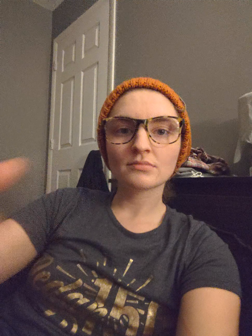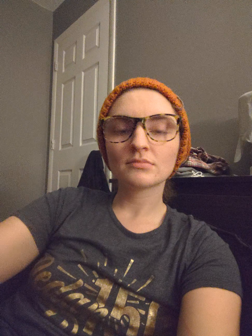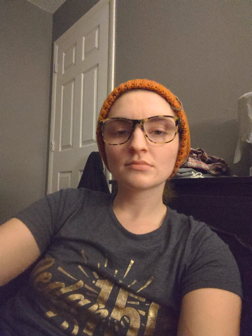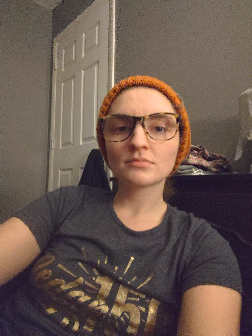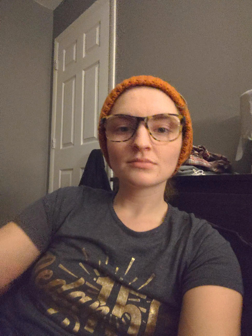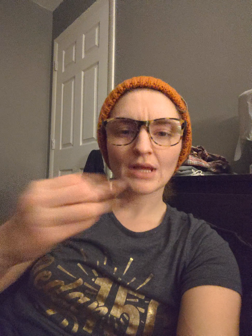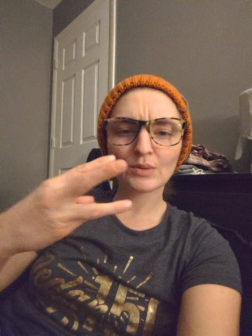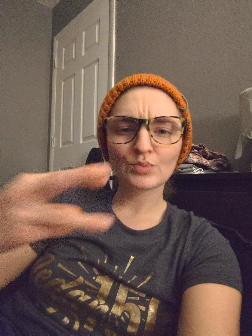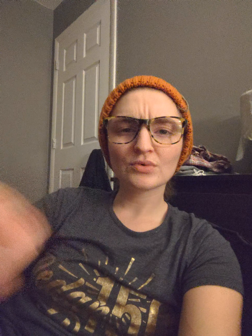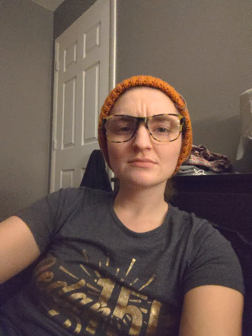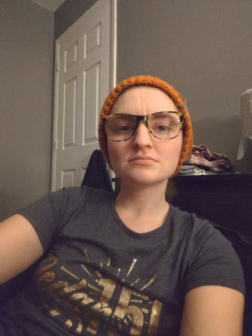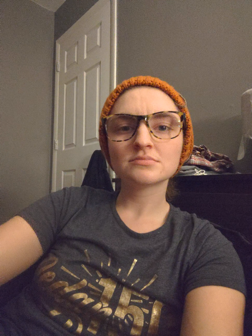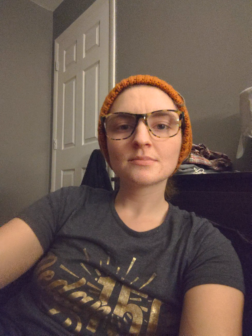owie